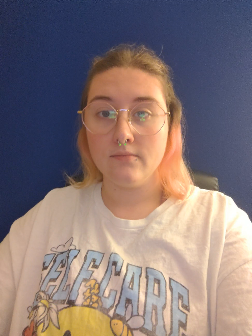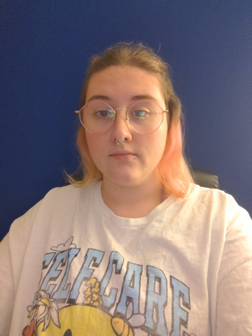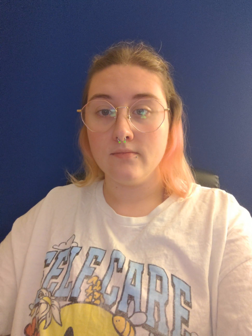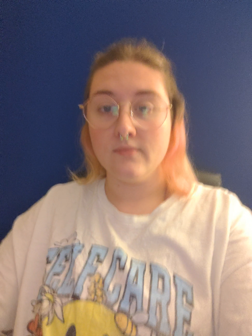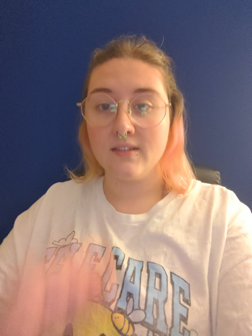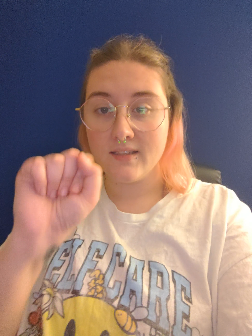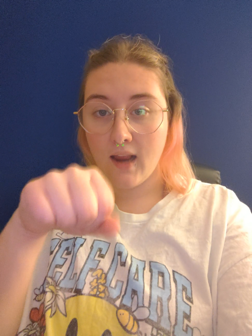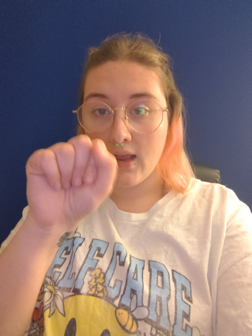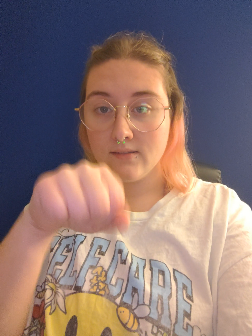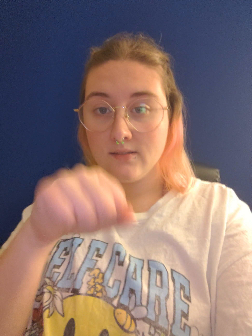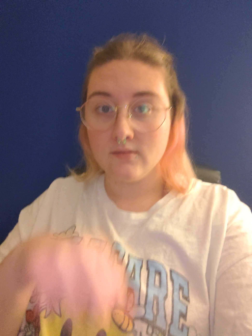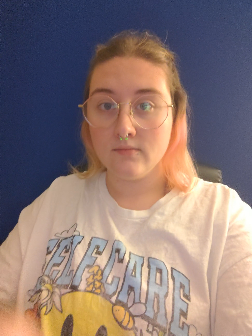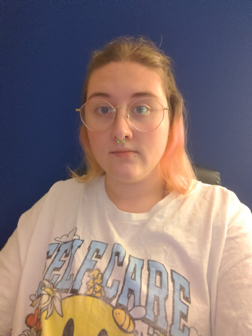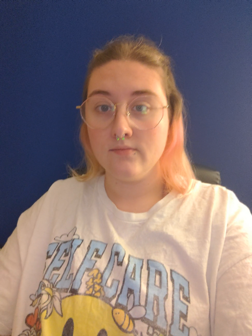yes